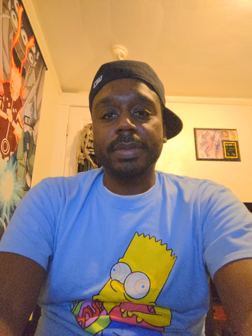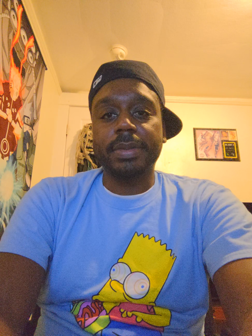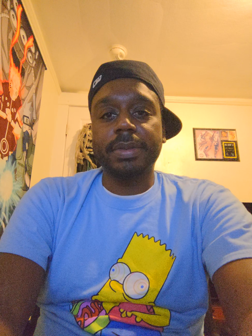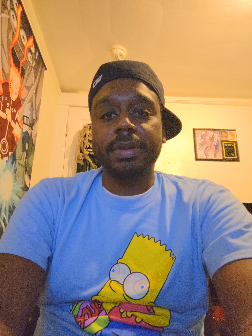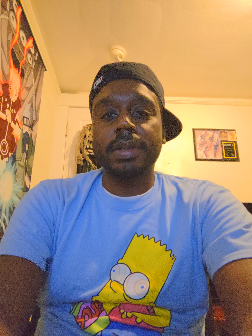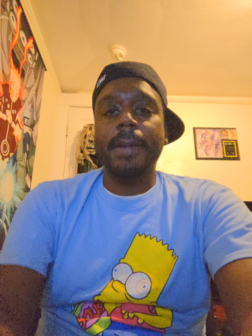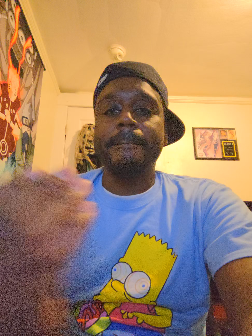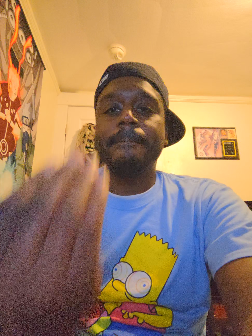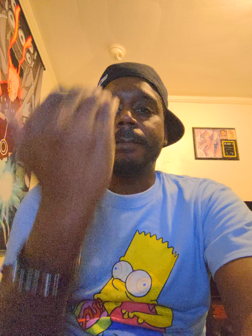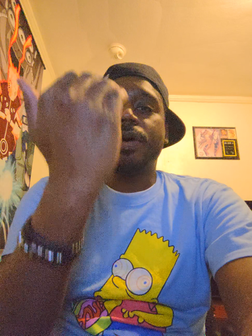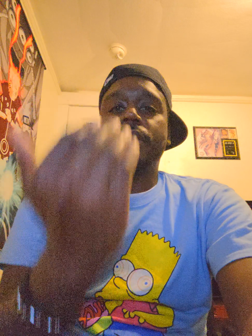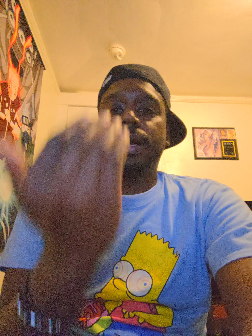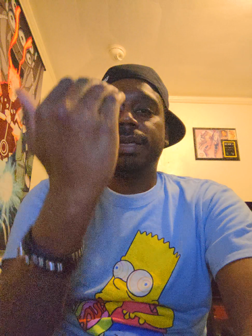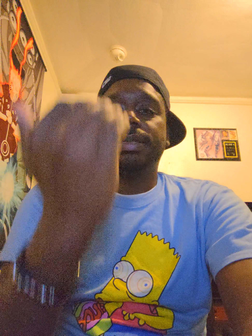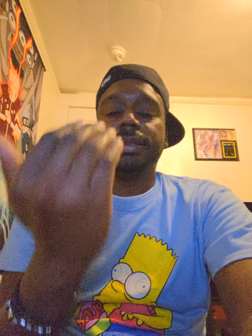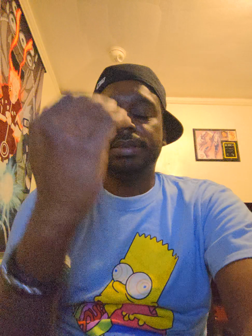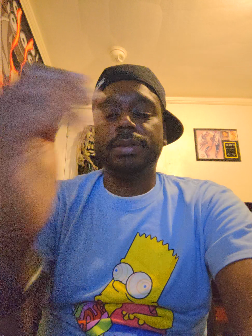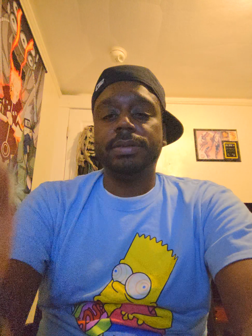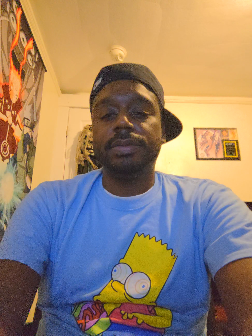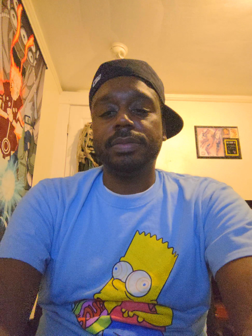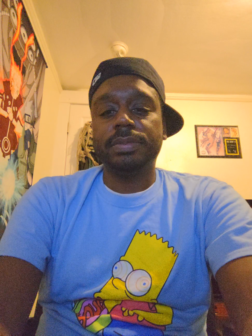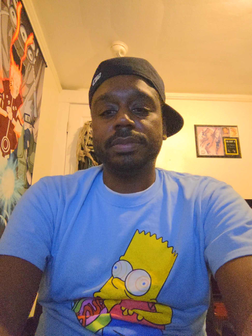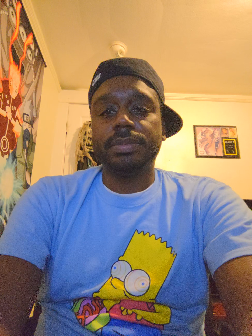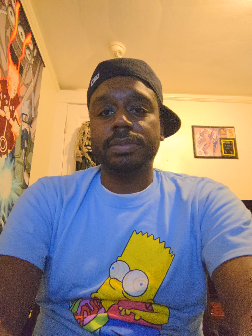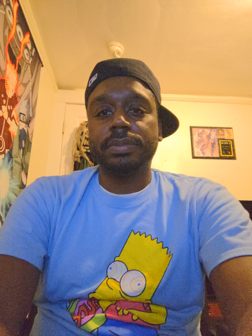morning